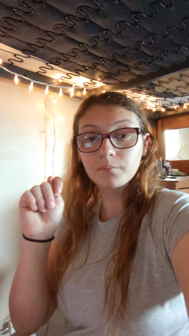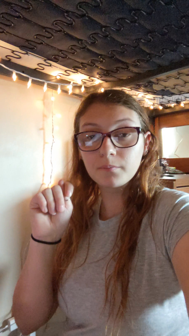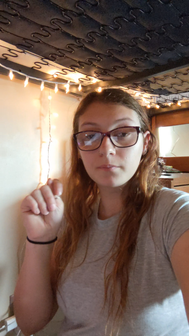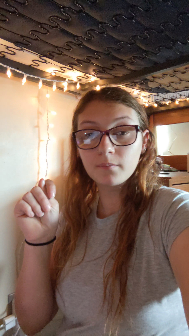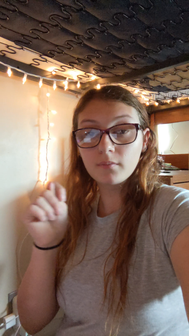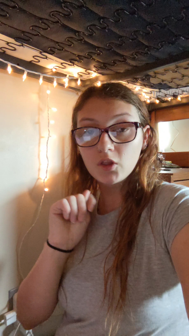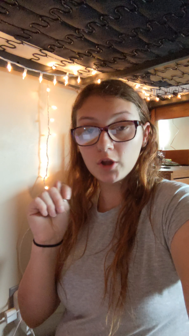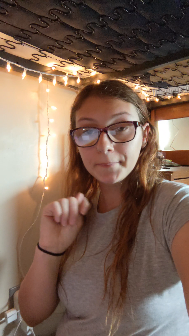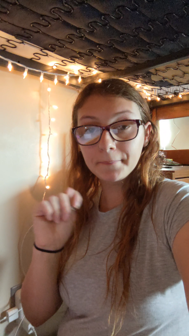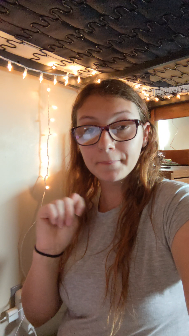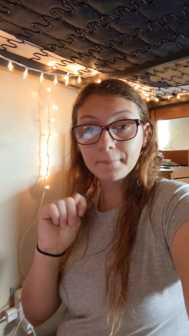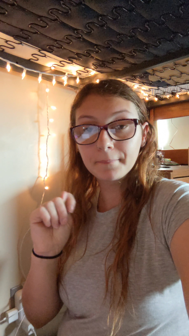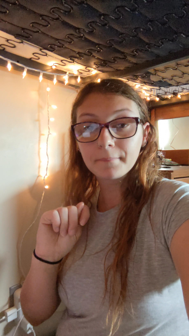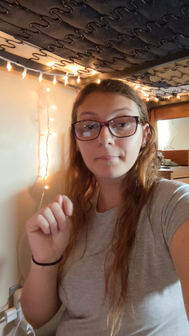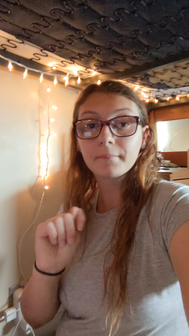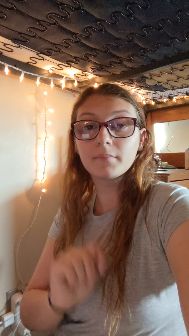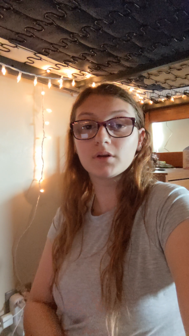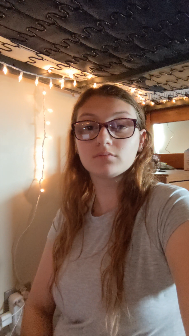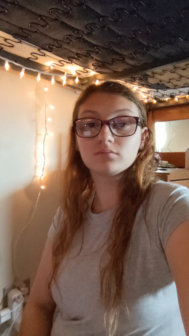bathroom